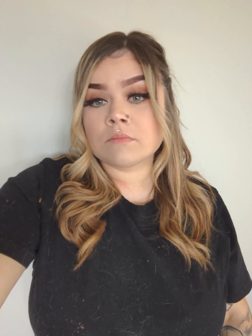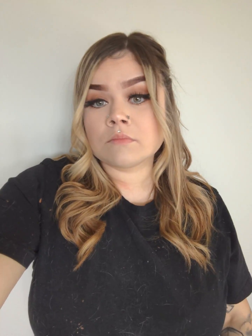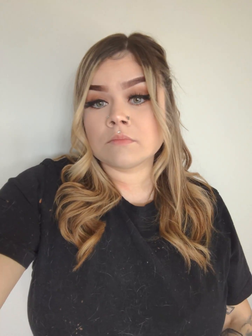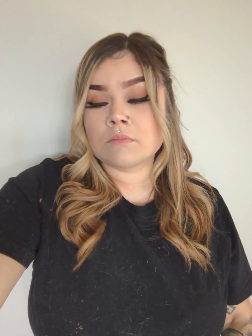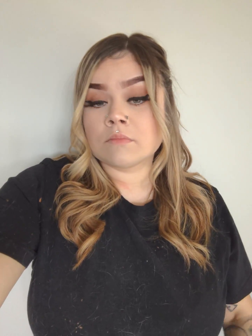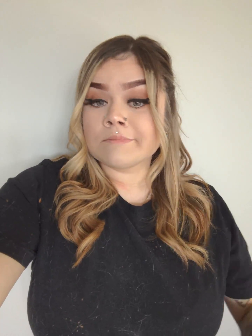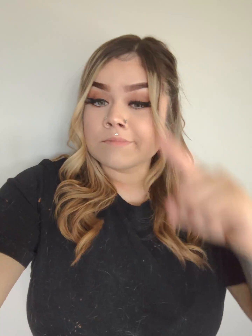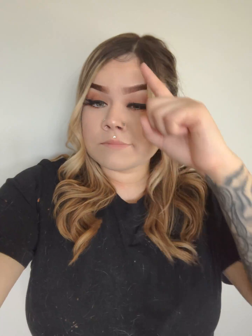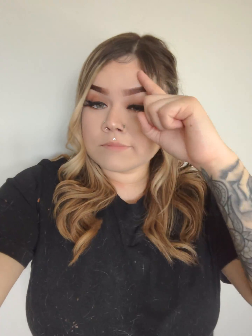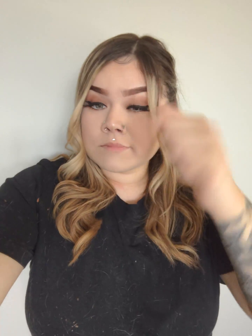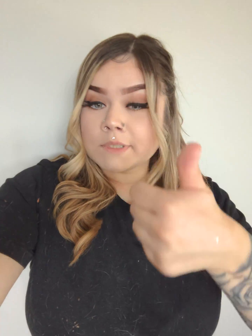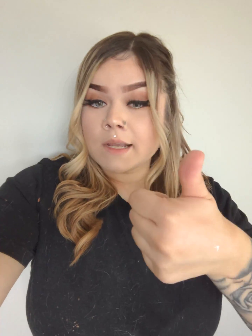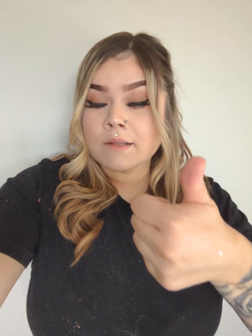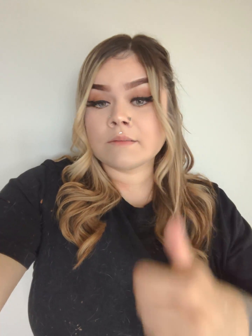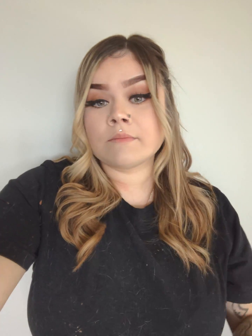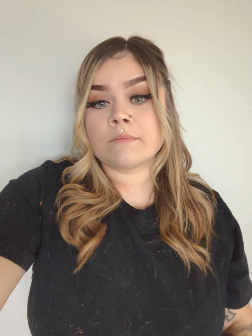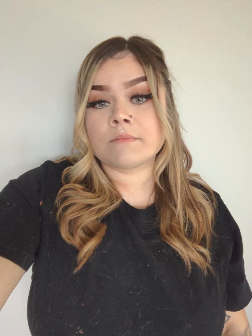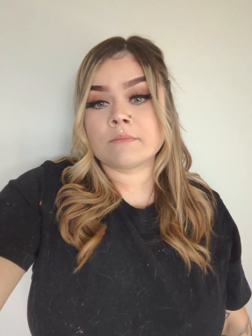dime